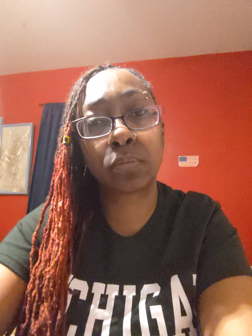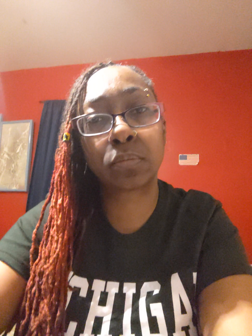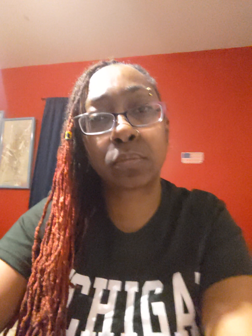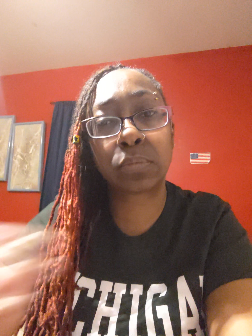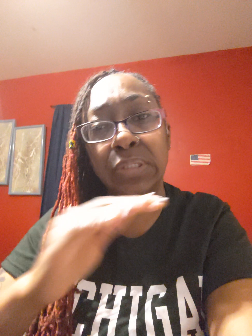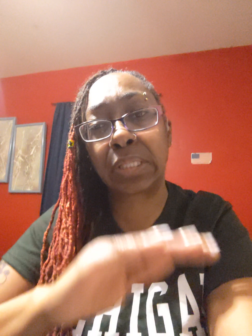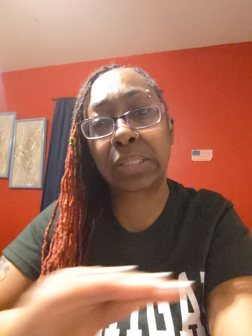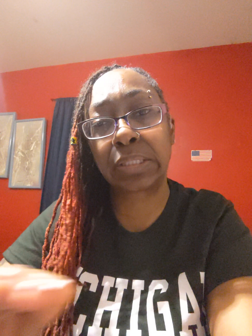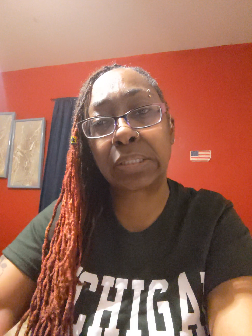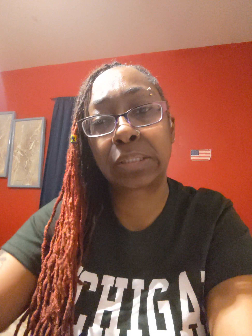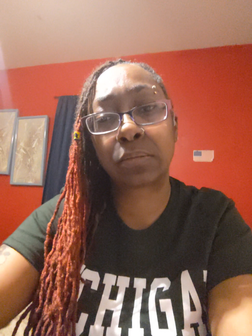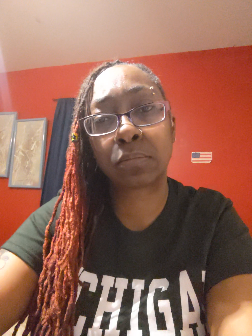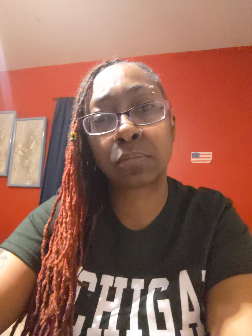clean